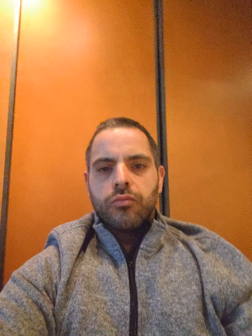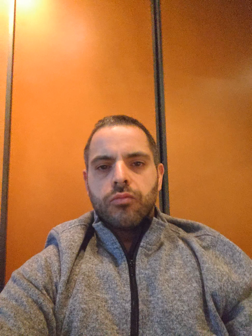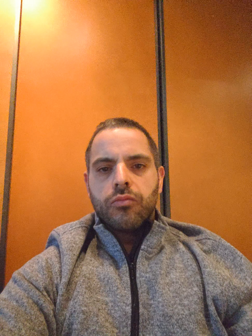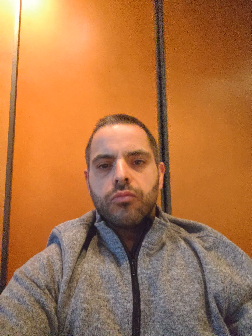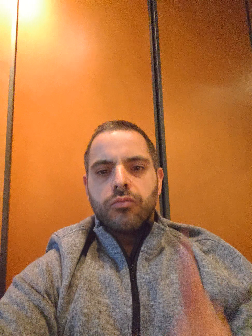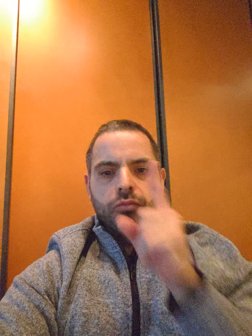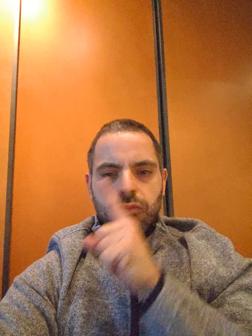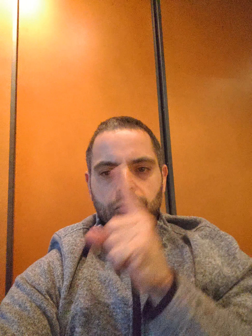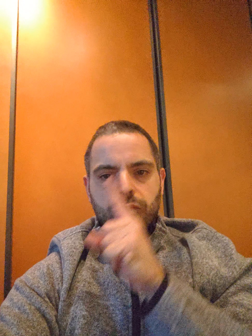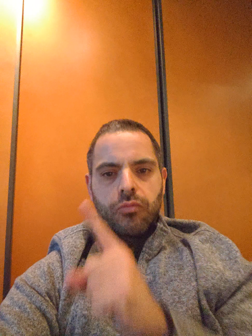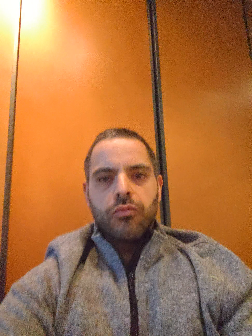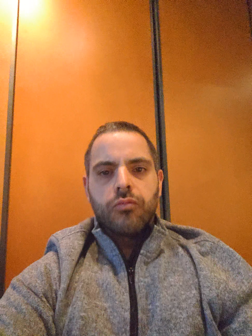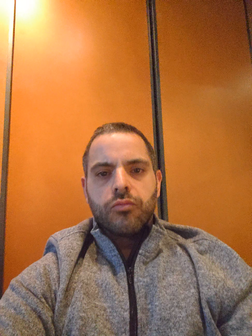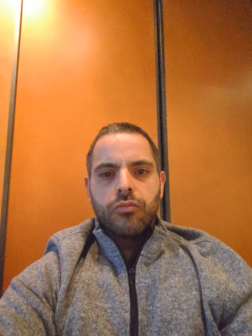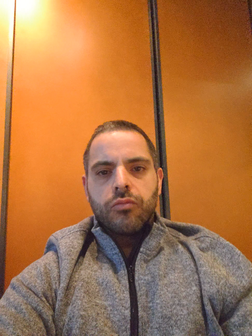mouse